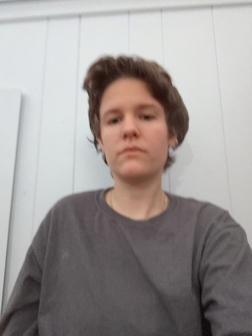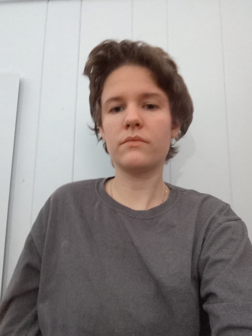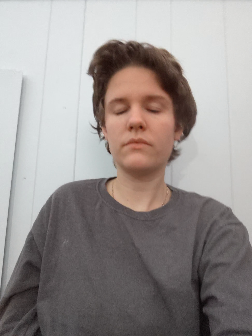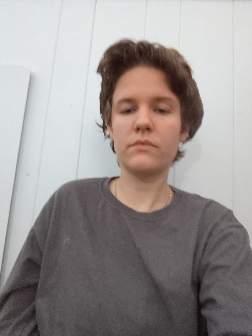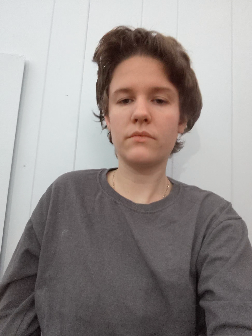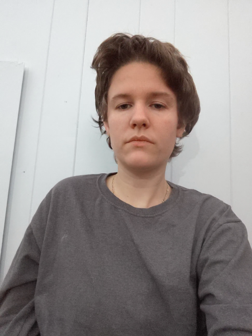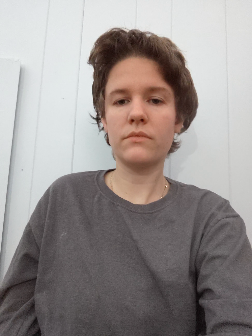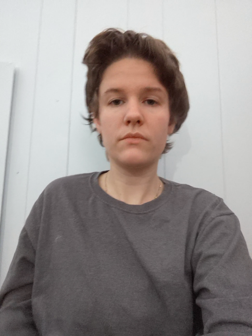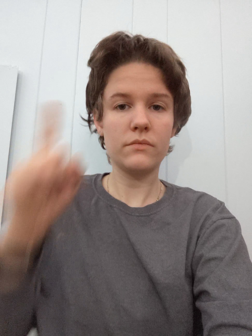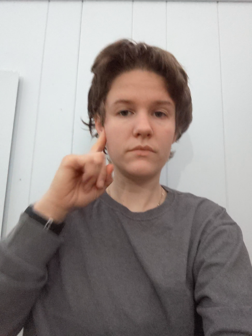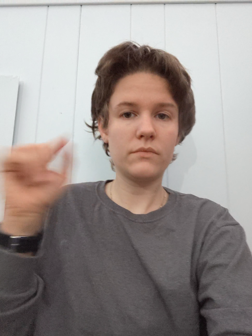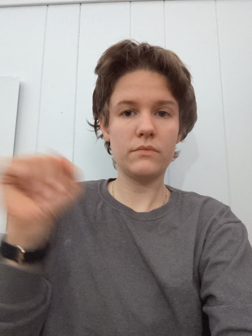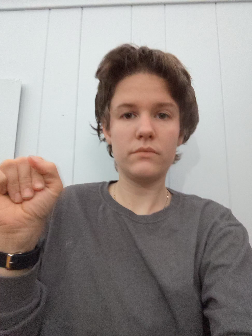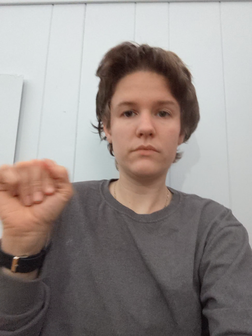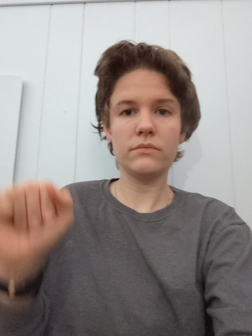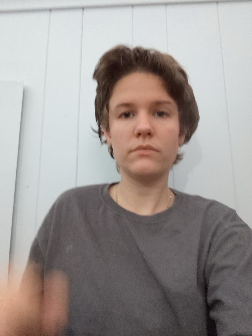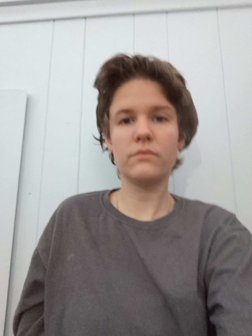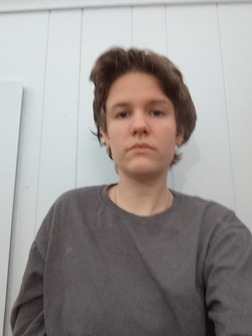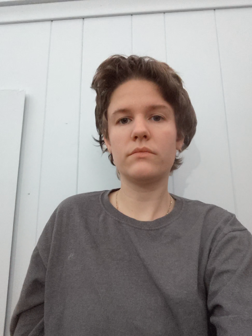loud